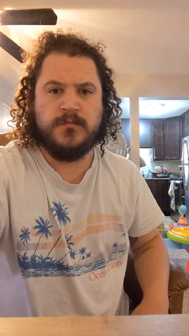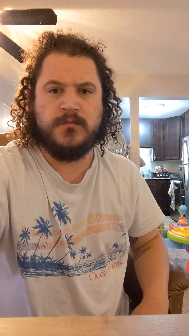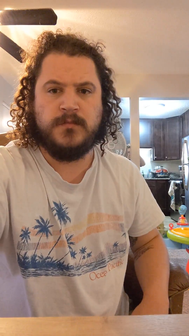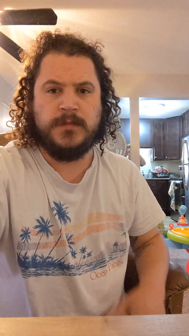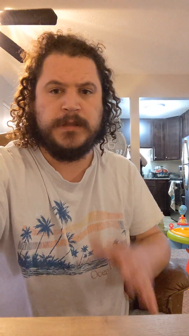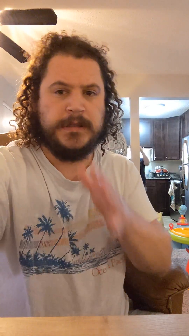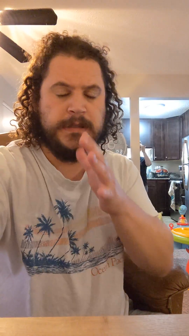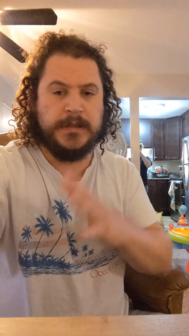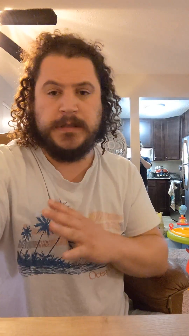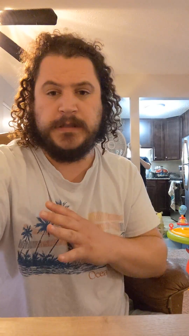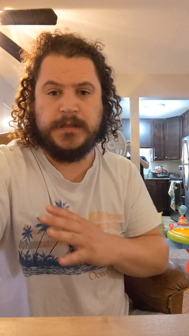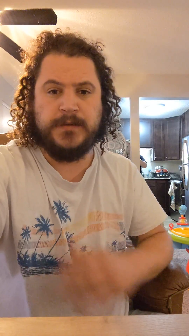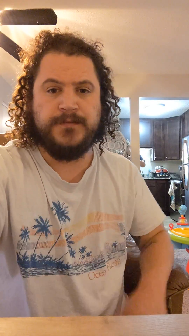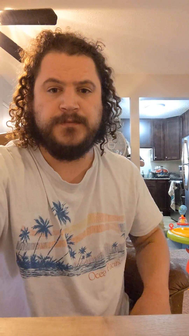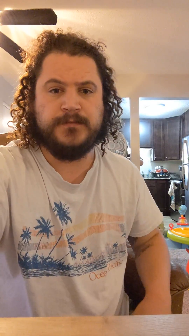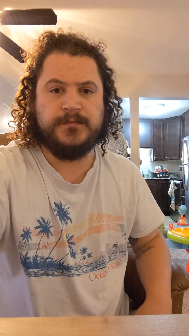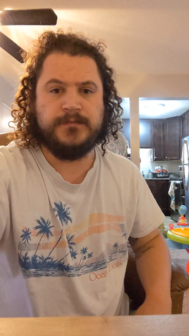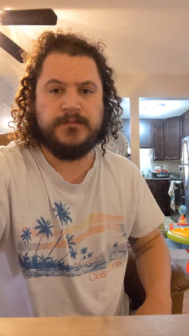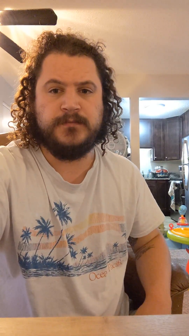lady